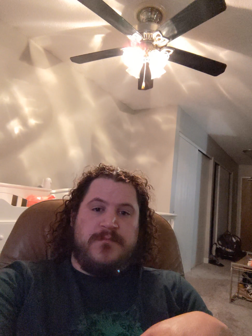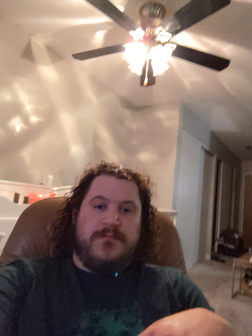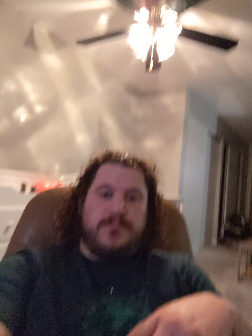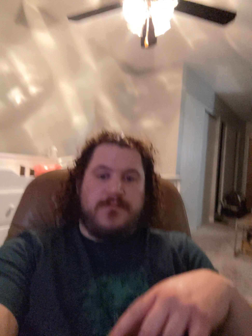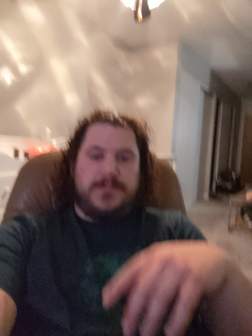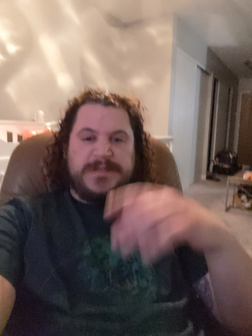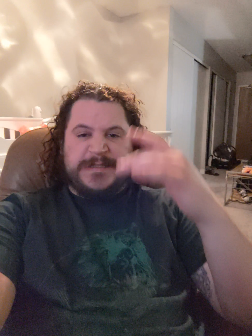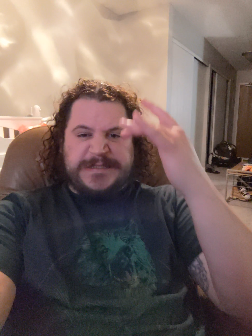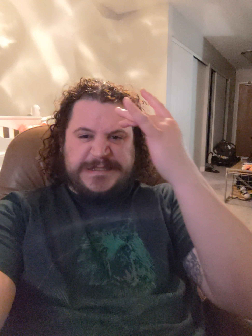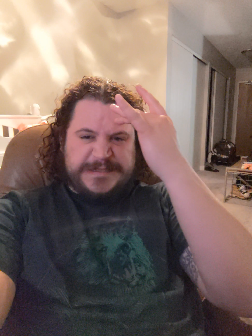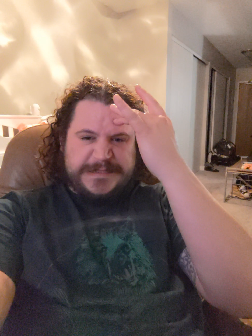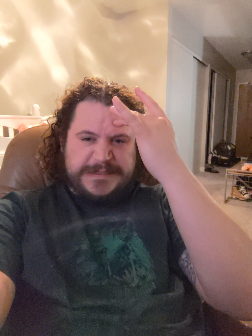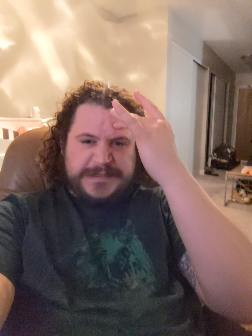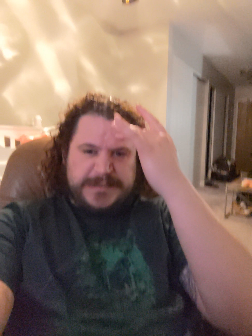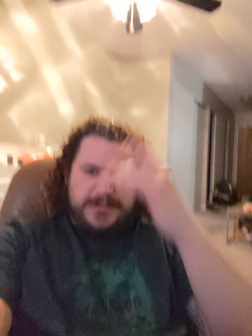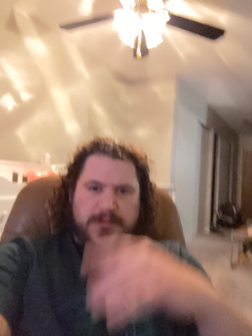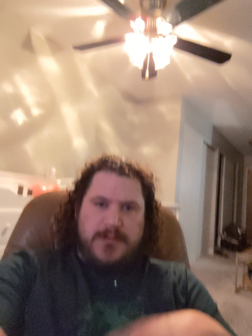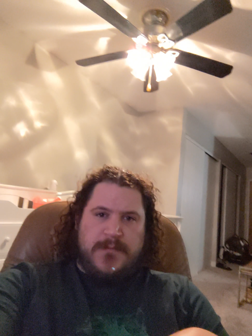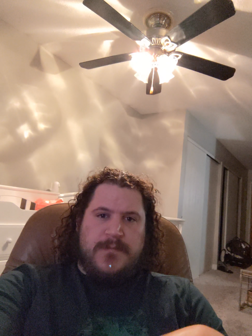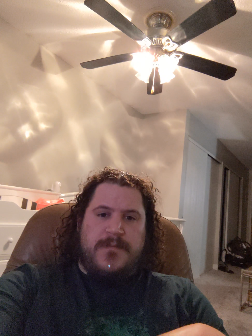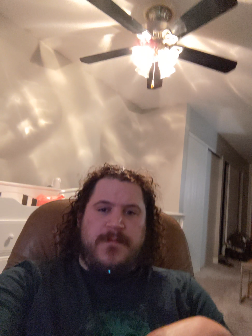sick